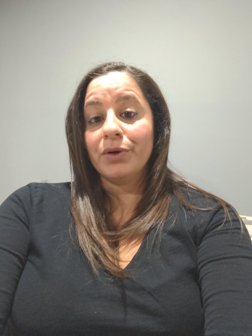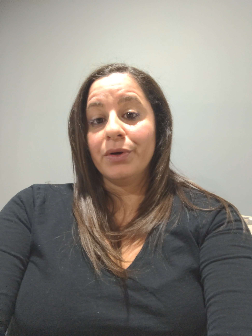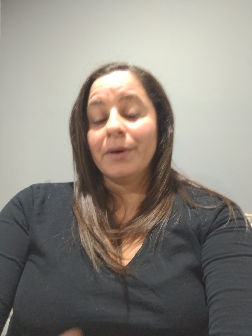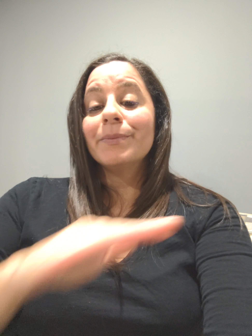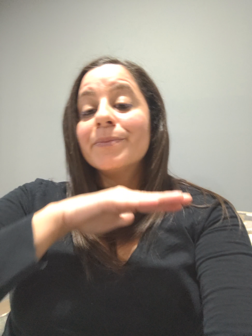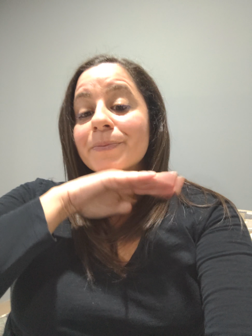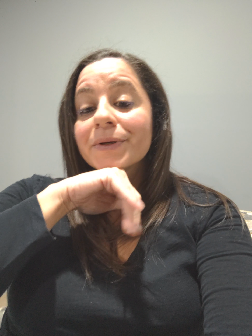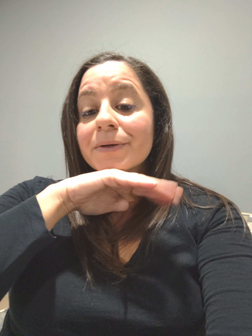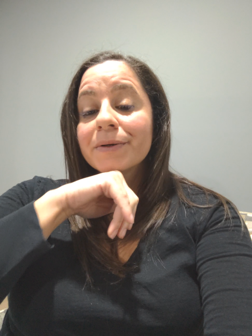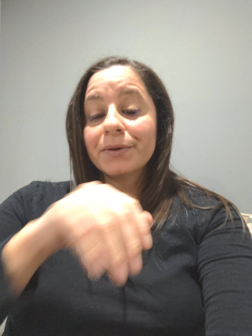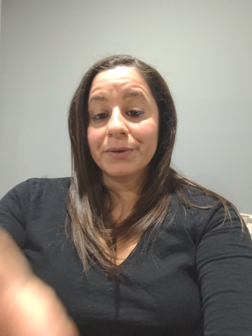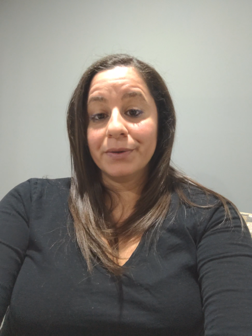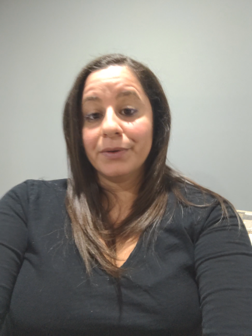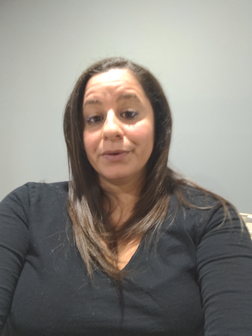pig